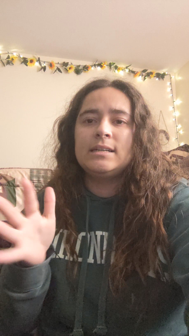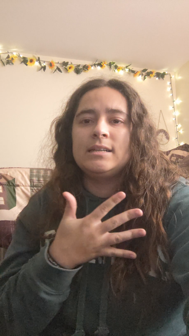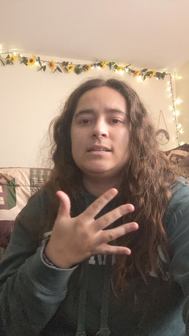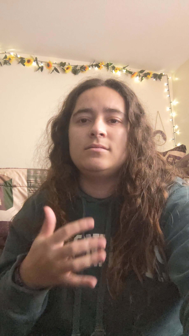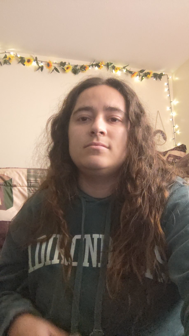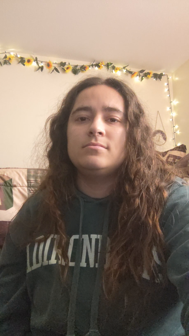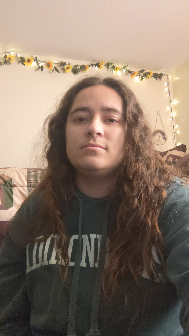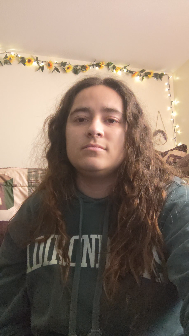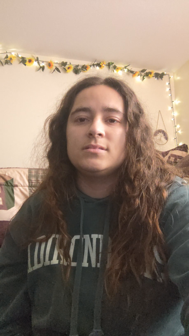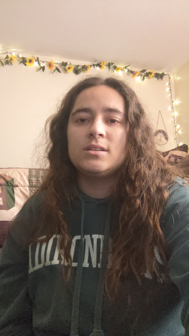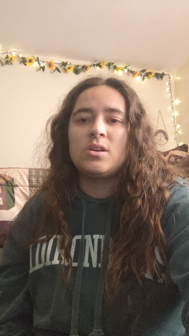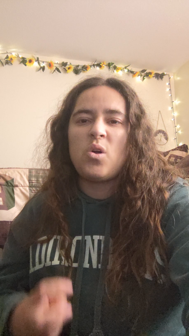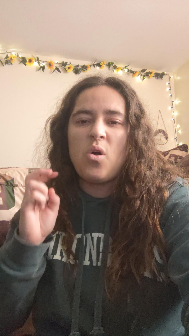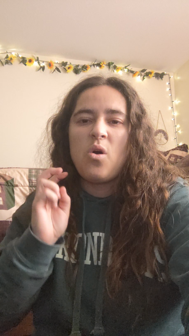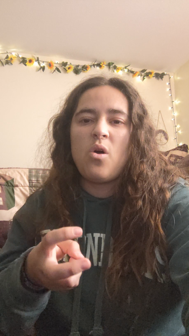hard